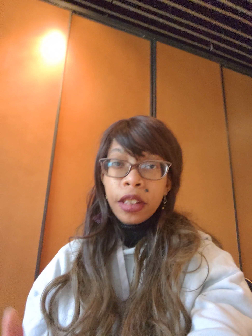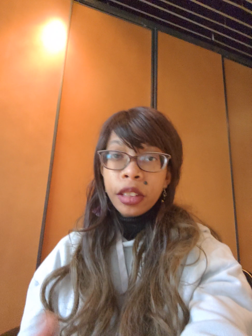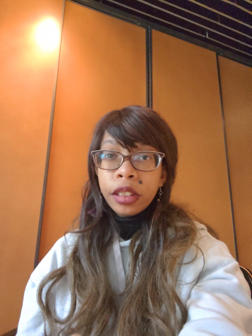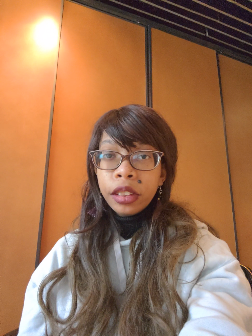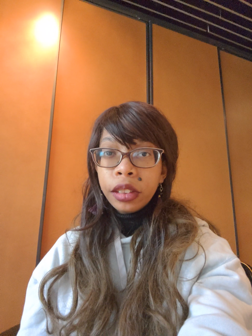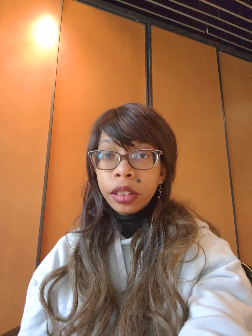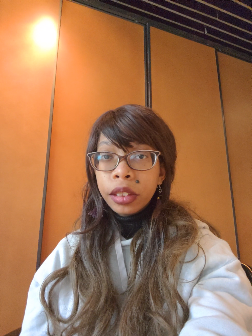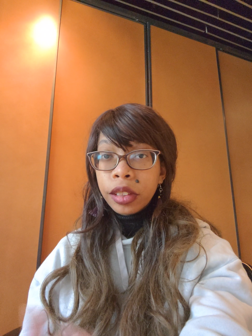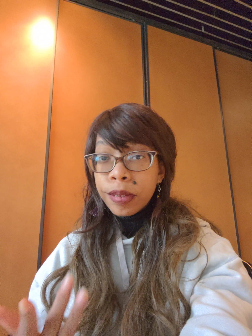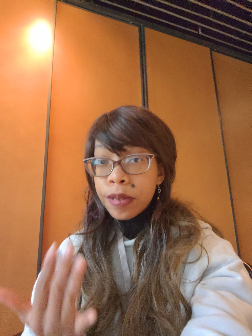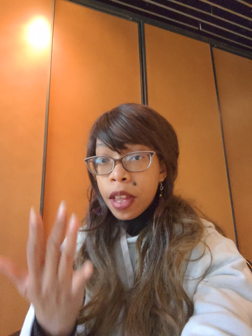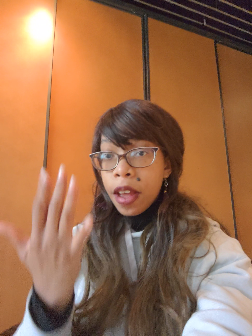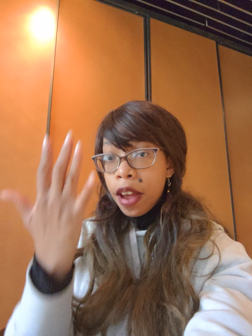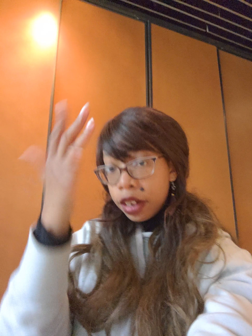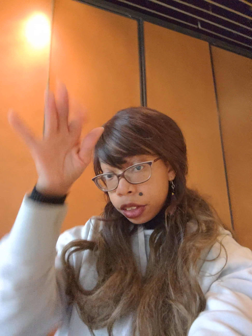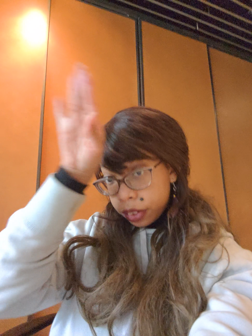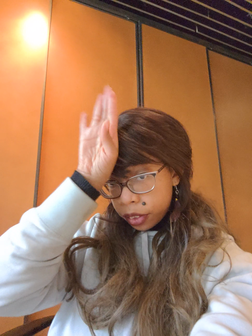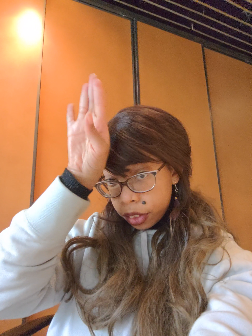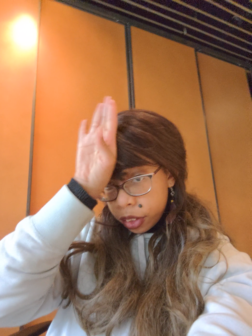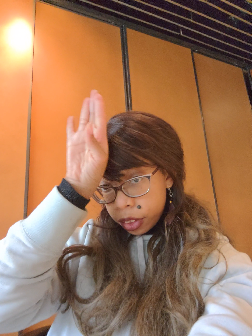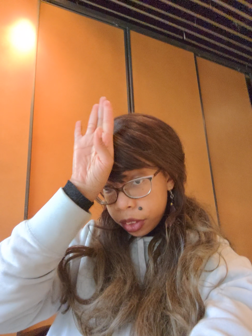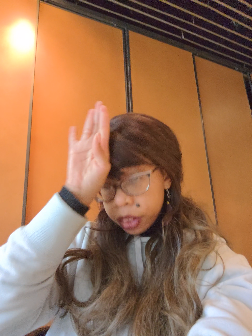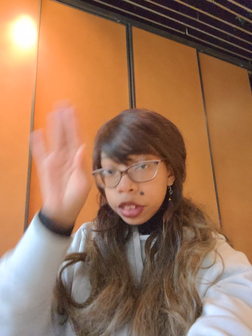fireman